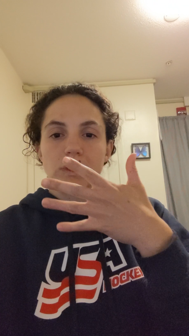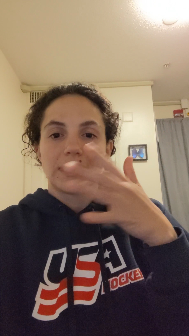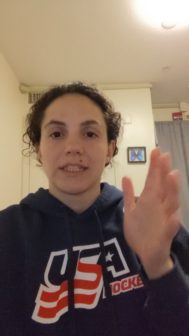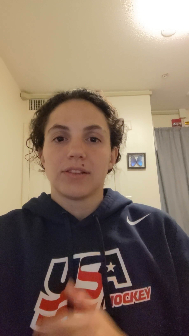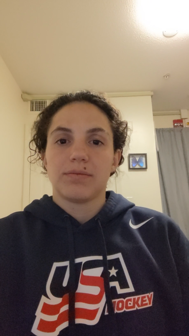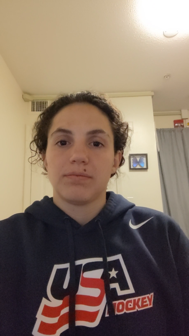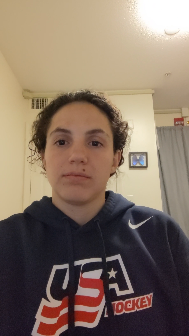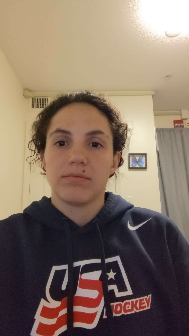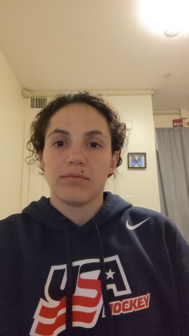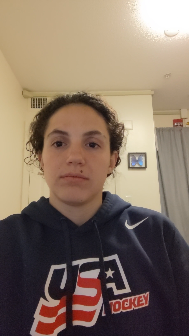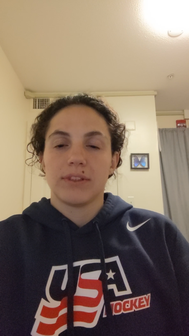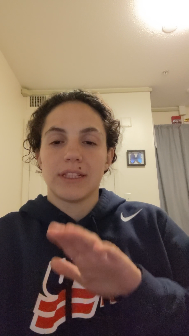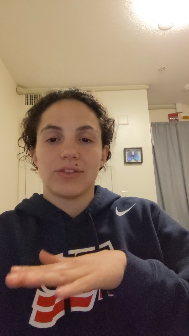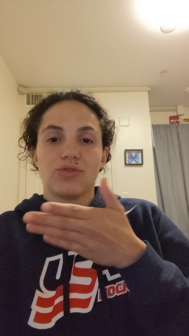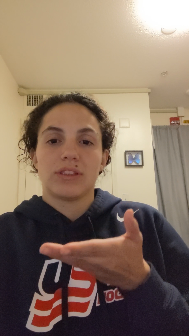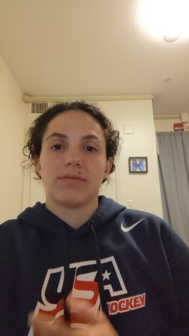kitchen